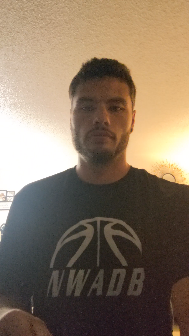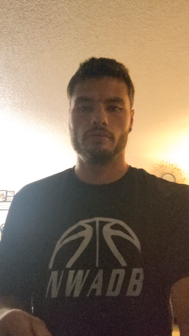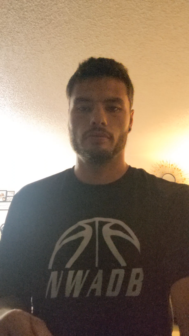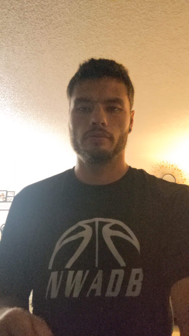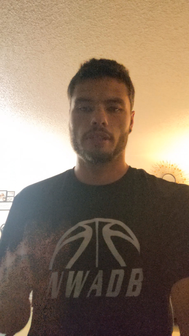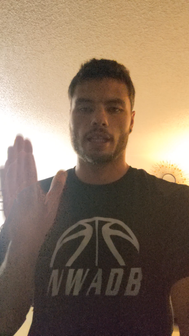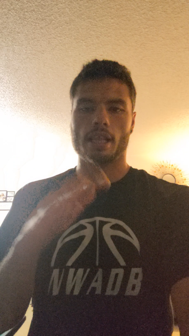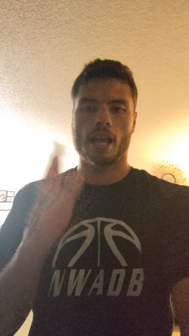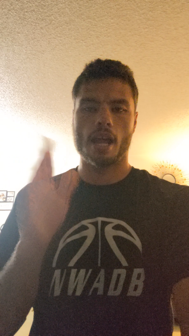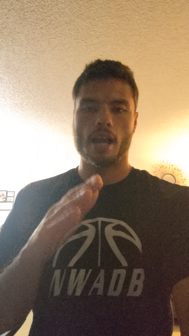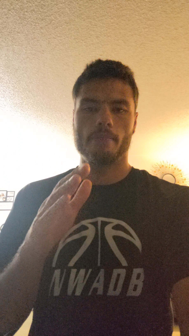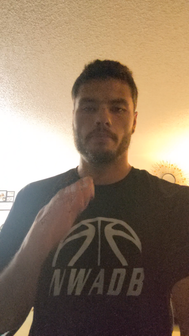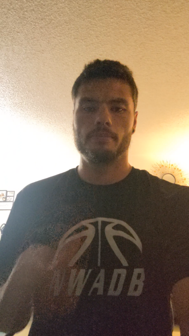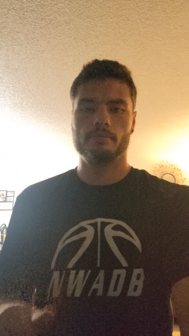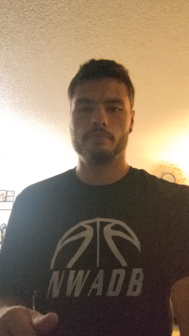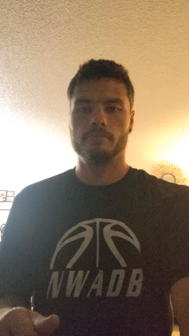clap